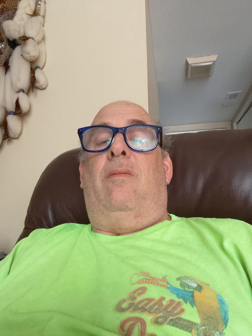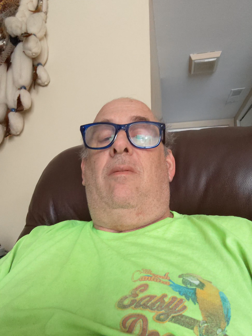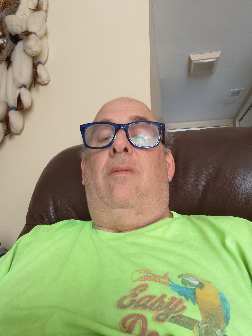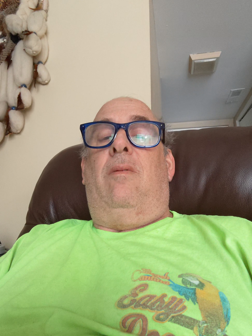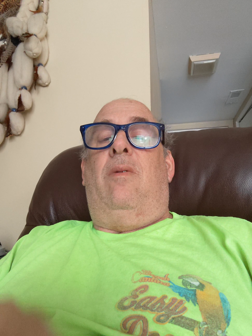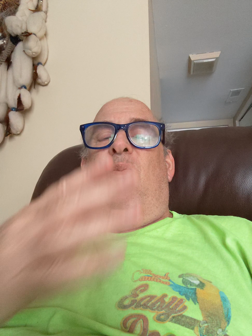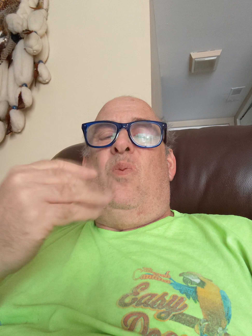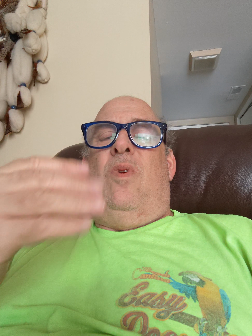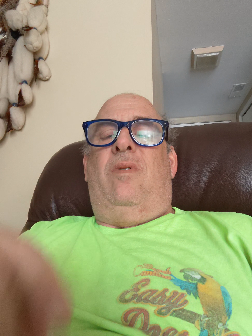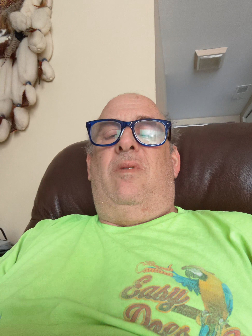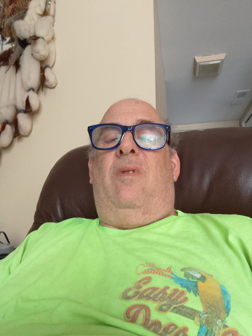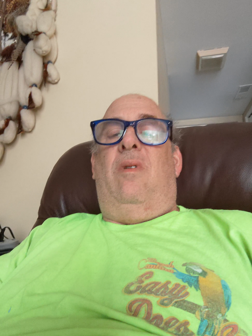wet